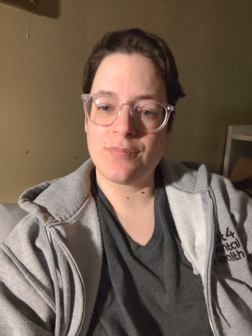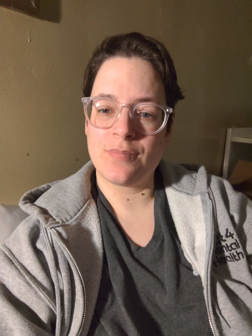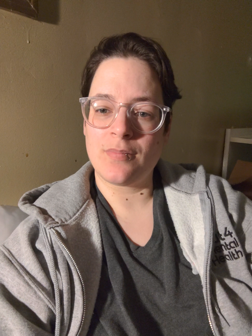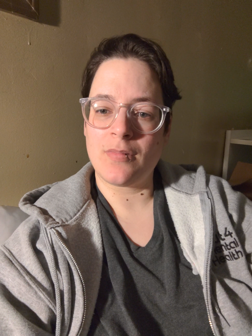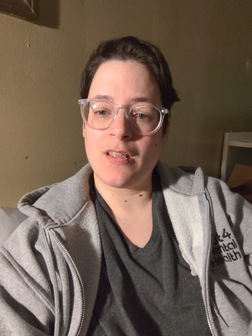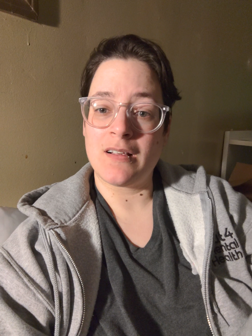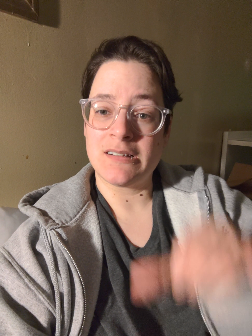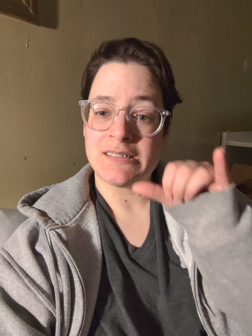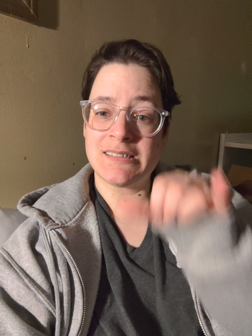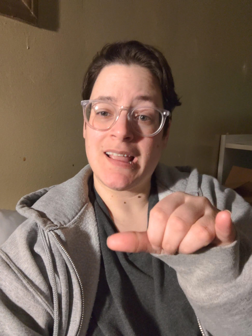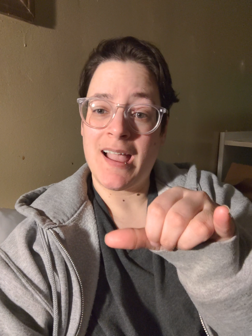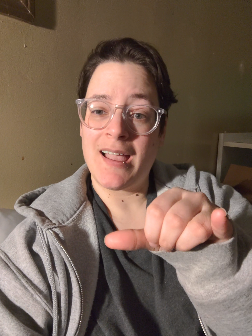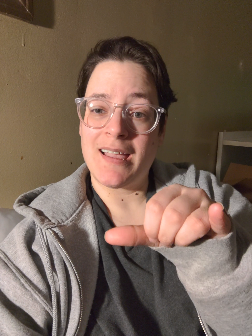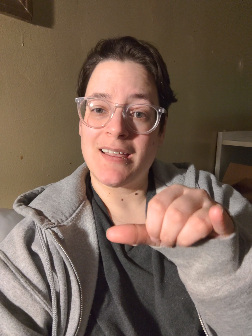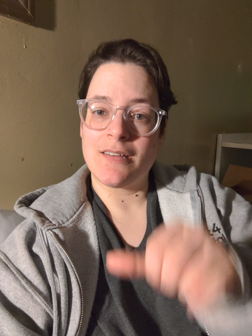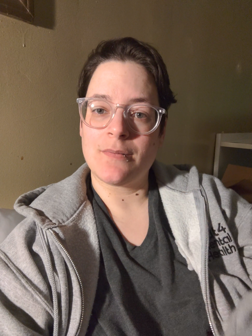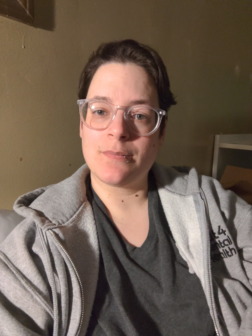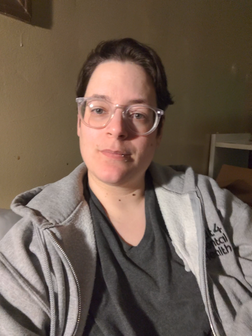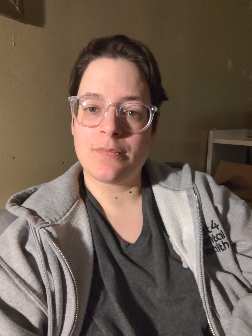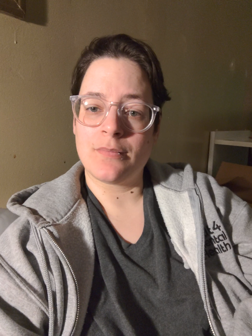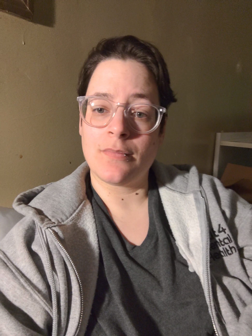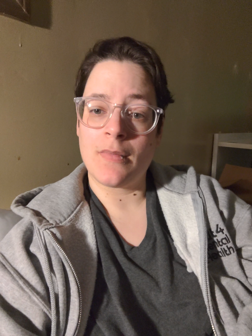stay